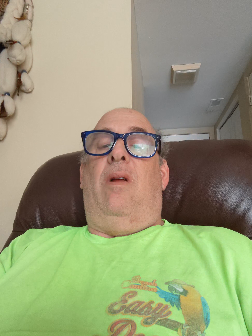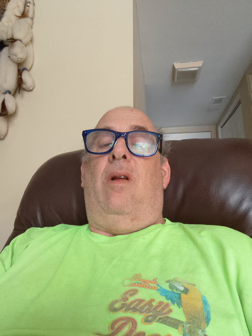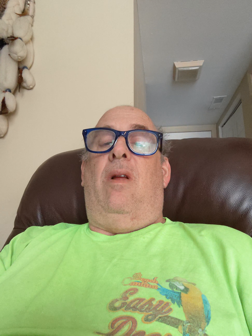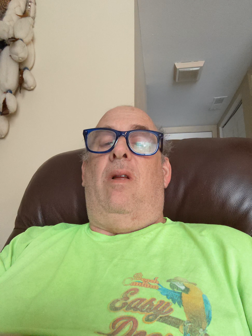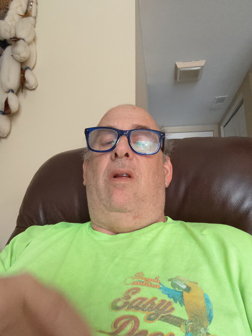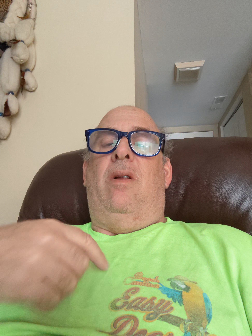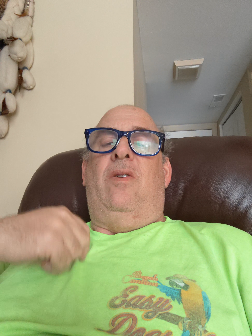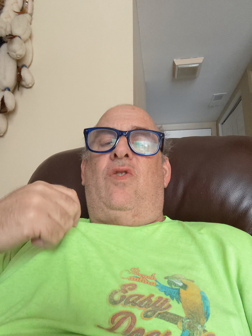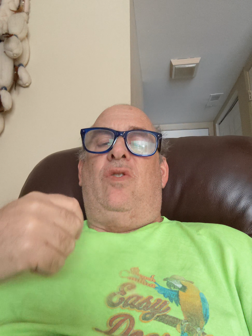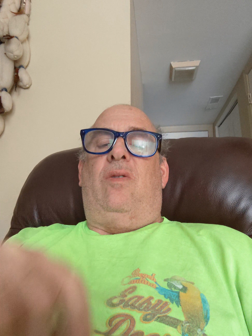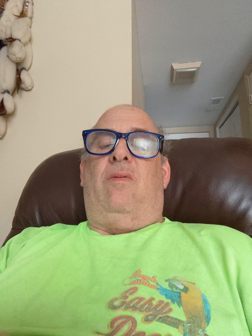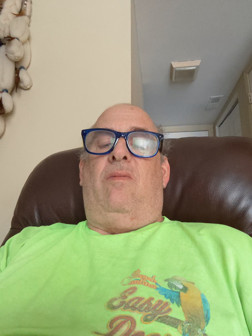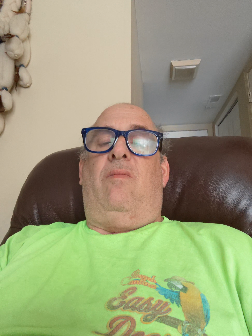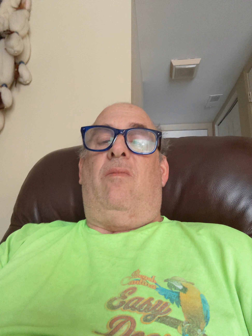shirt